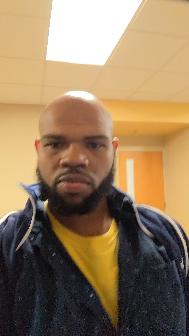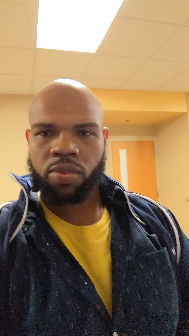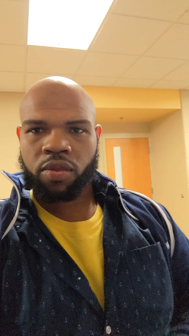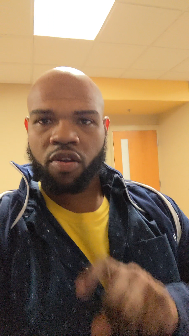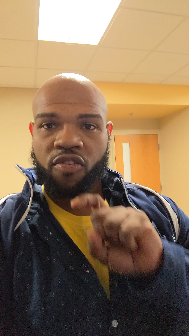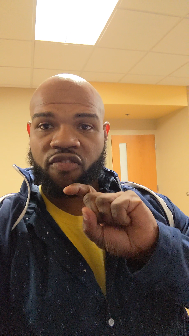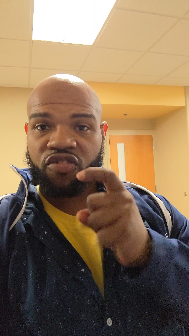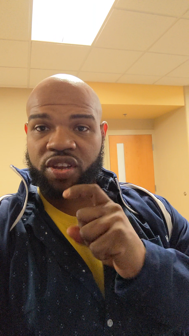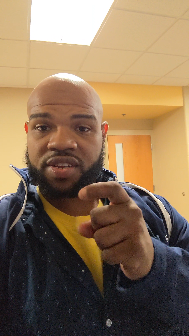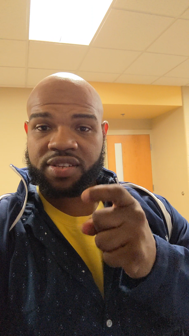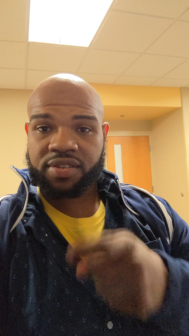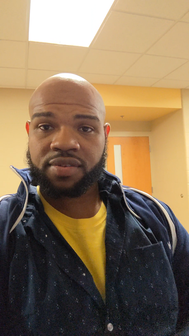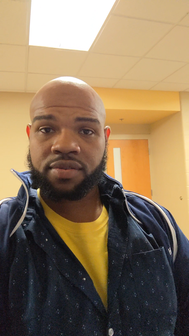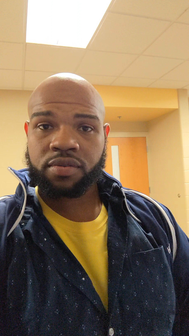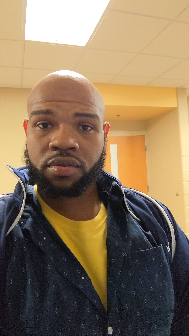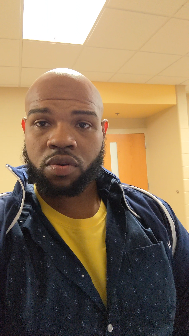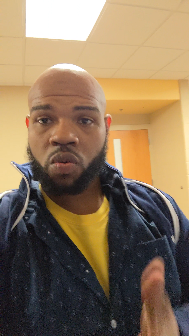friend